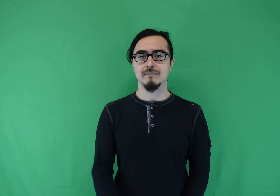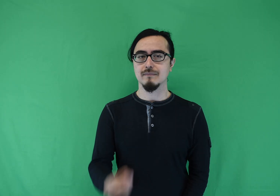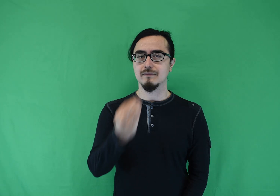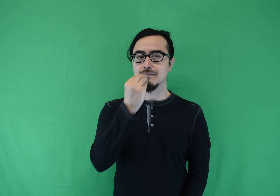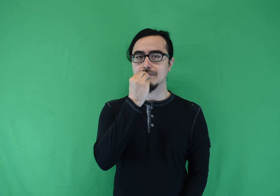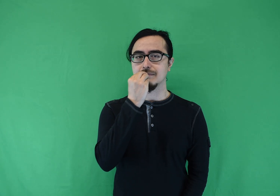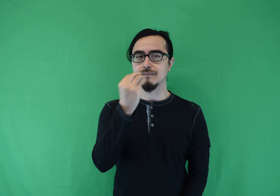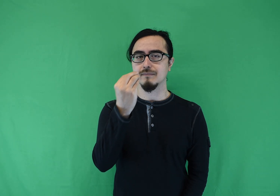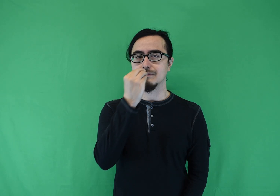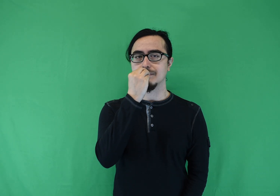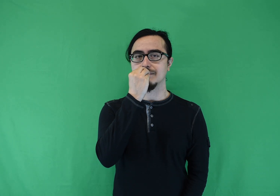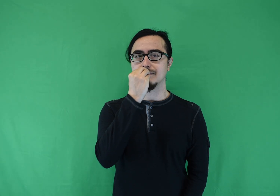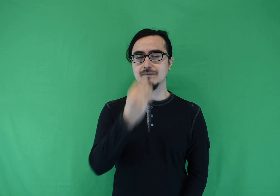comida